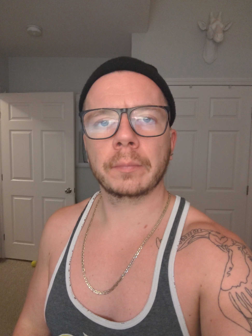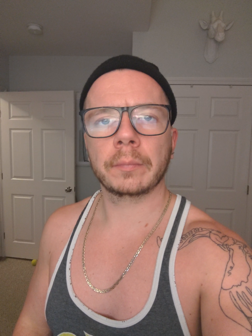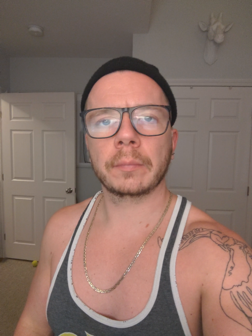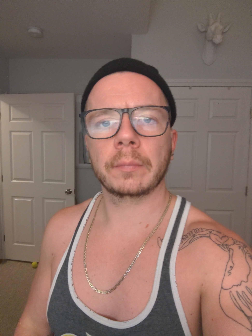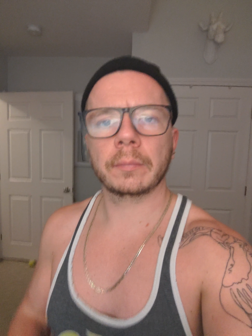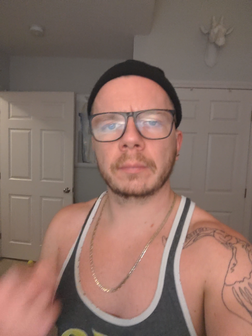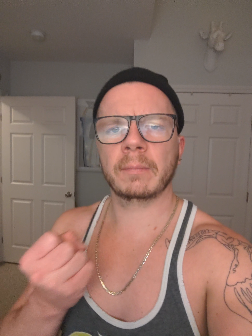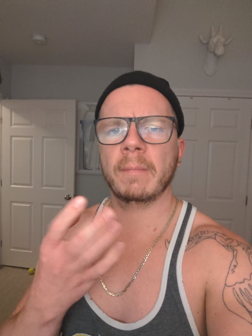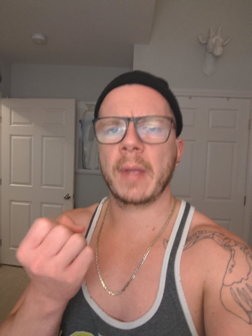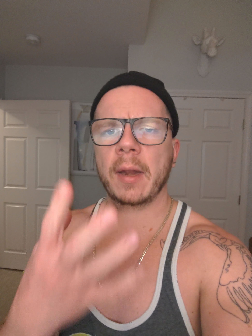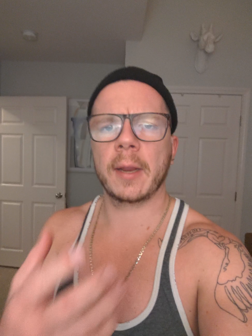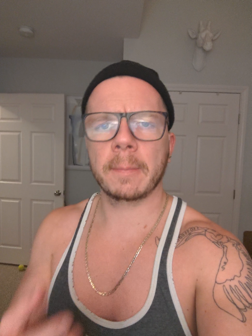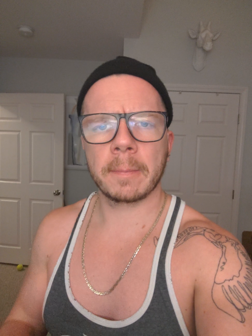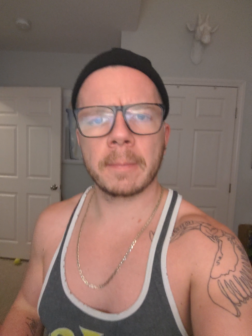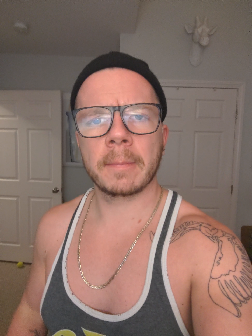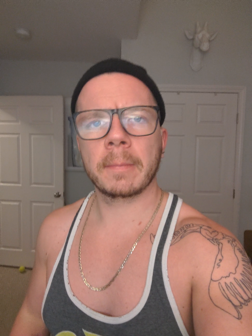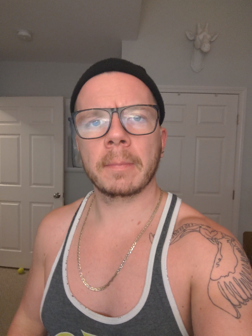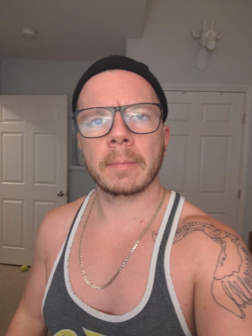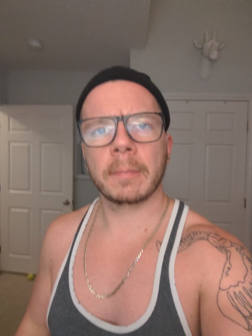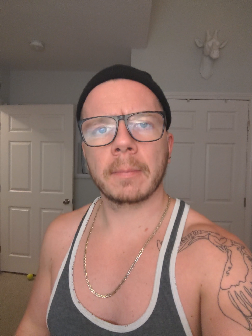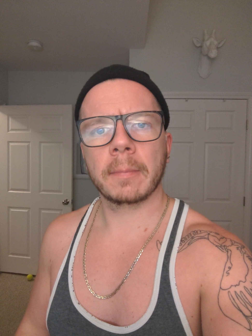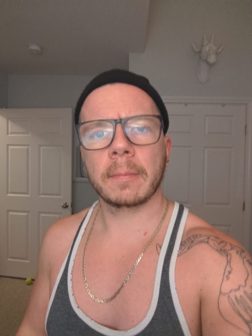many